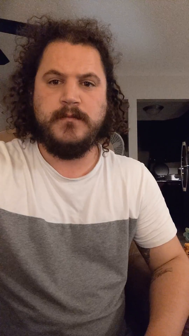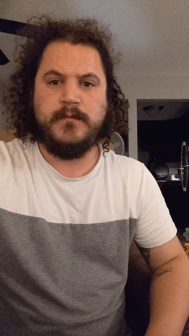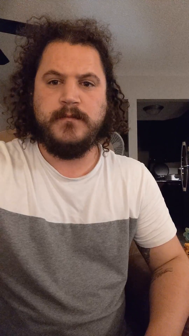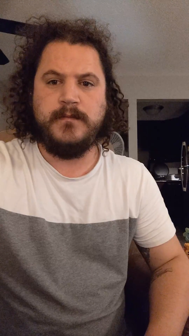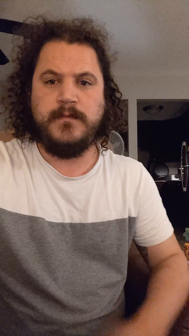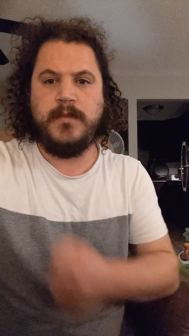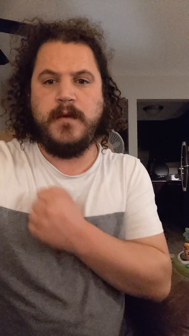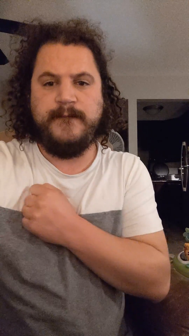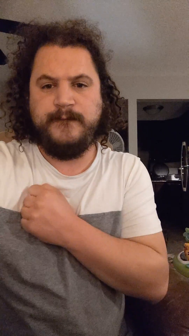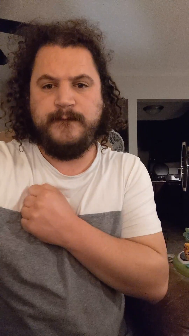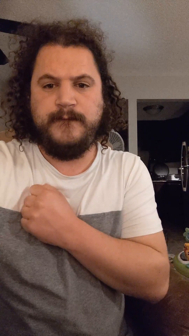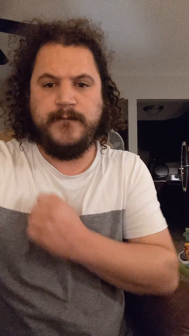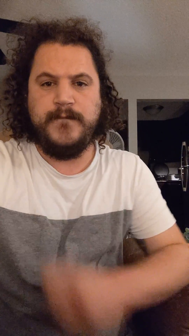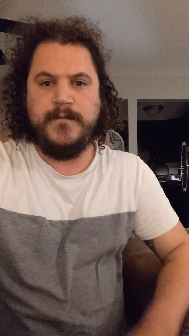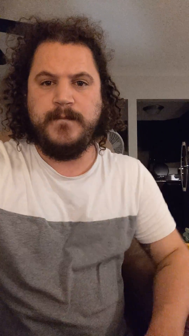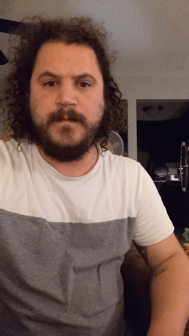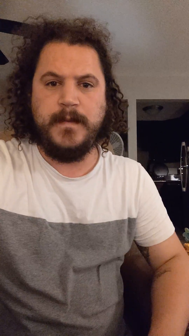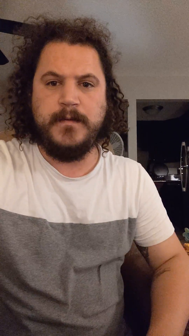love